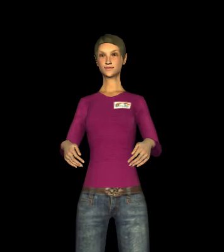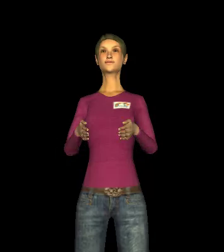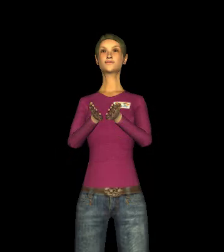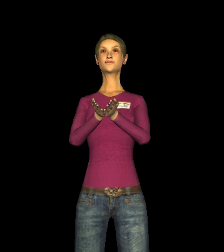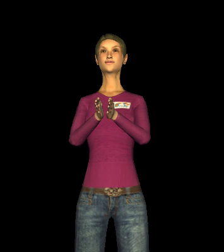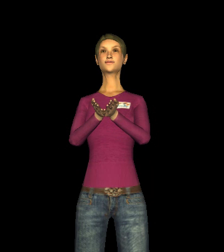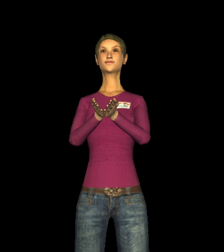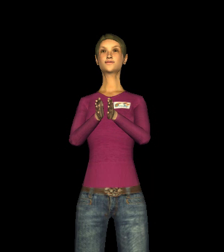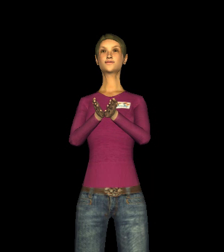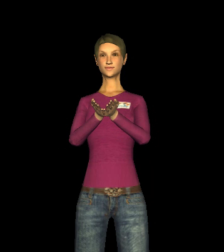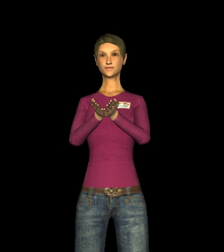كتاب